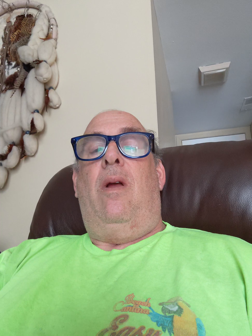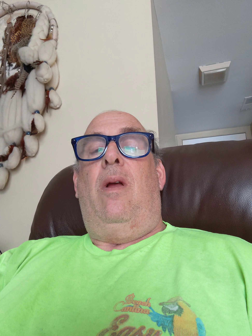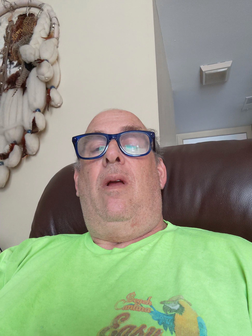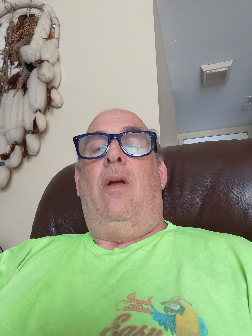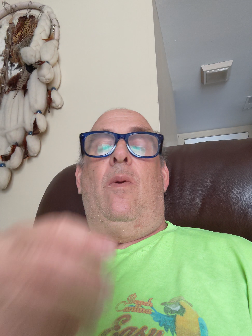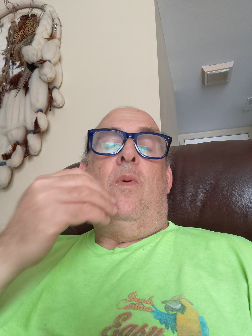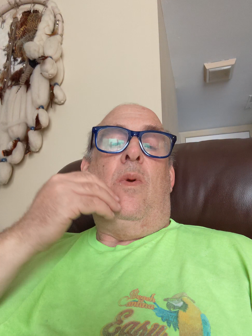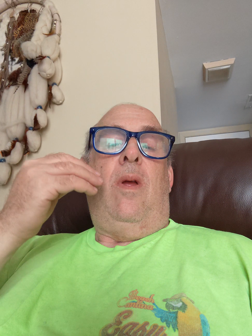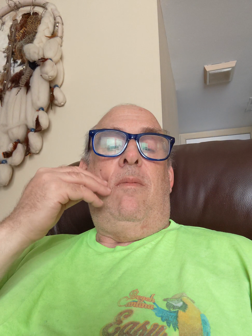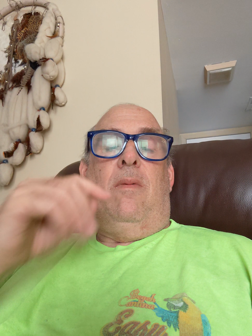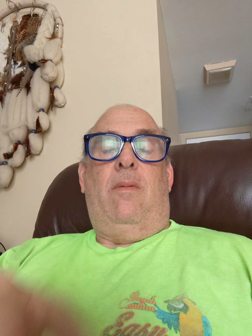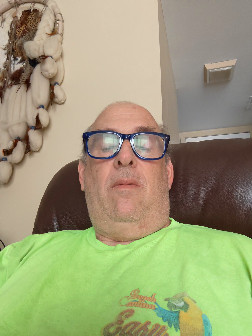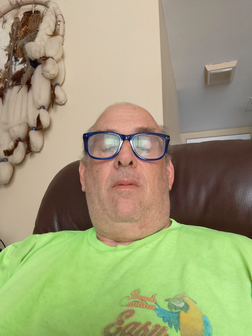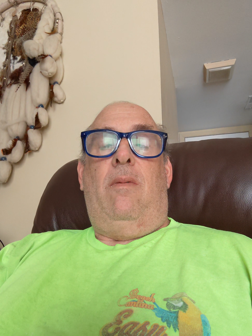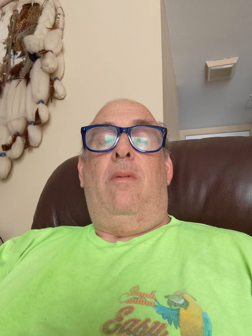home